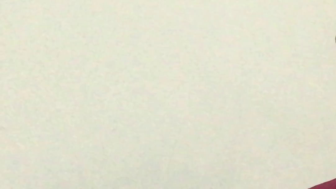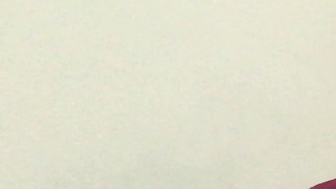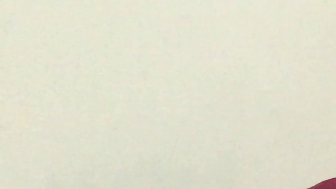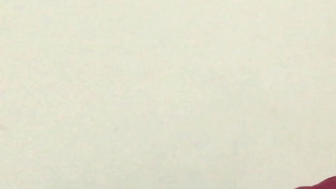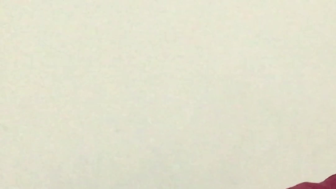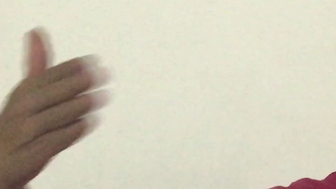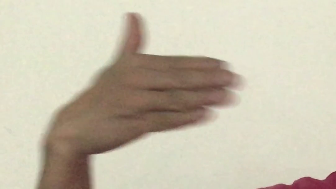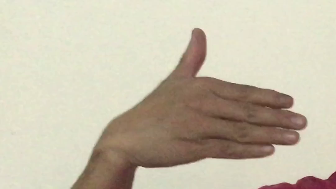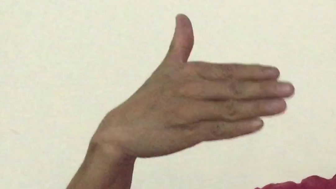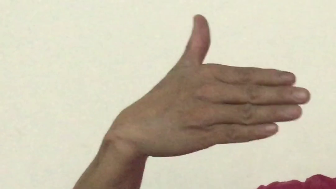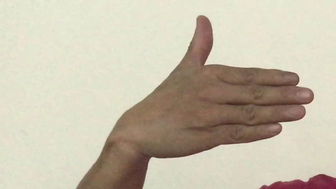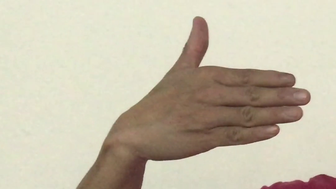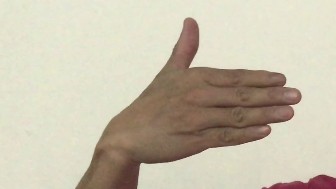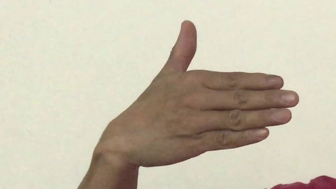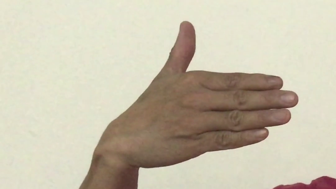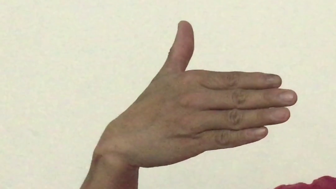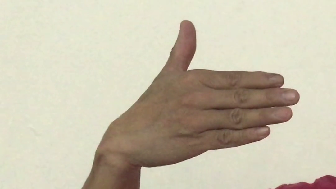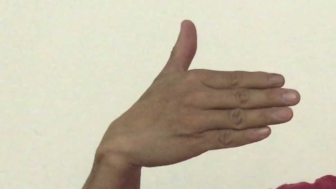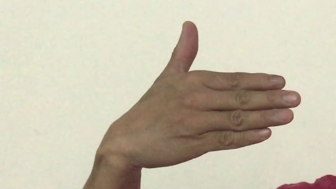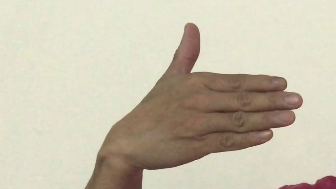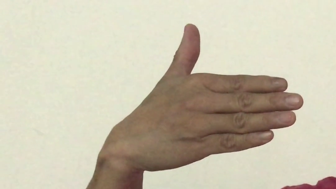ल